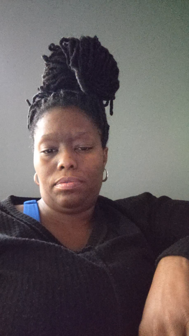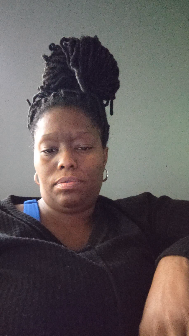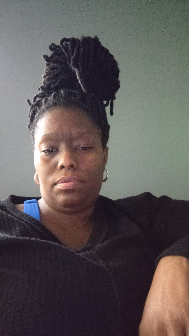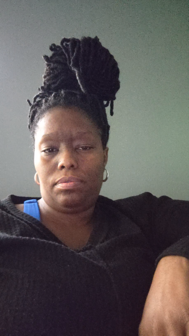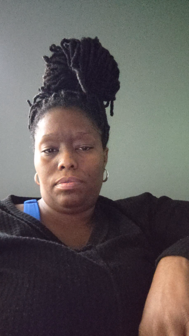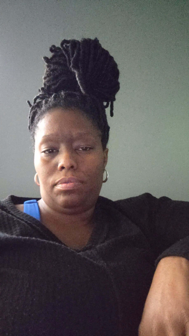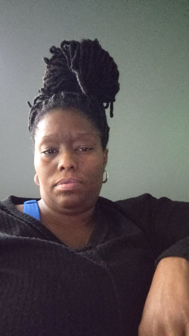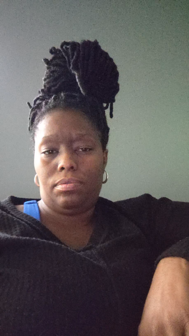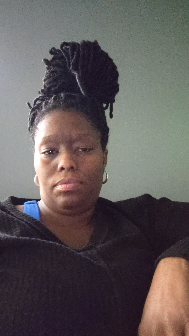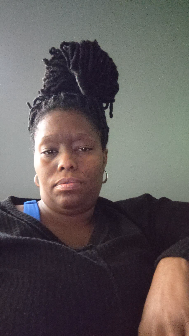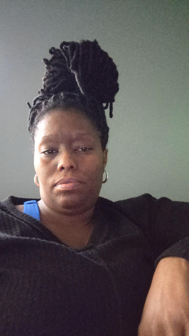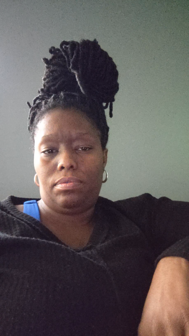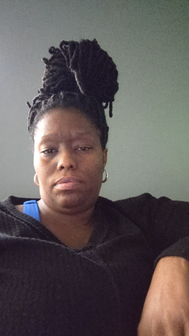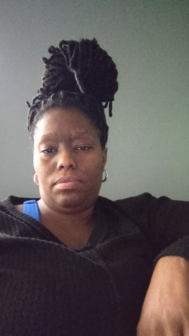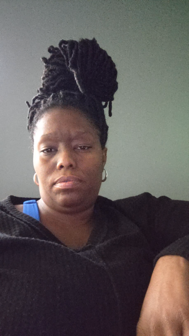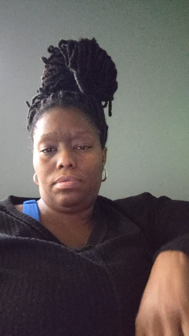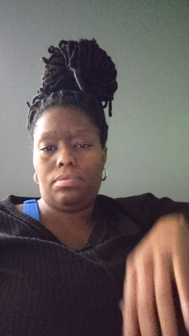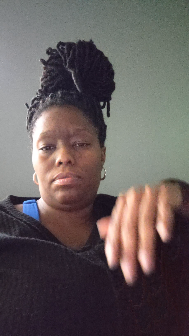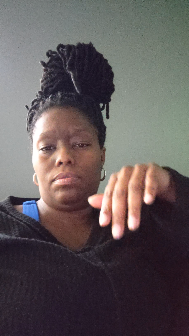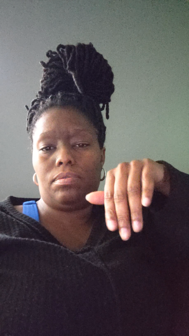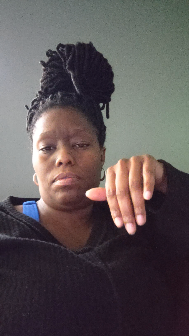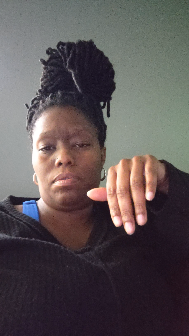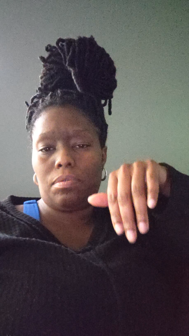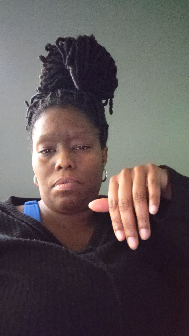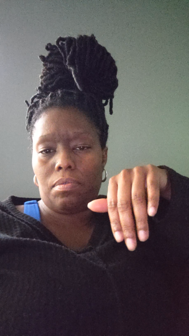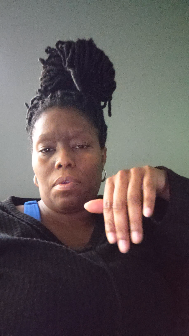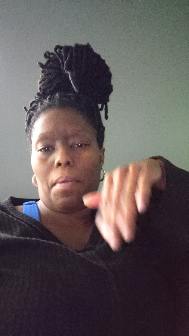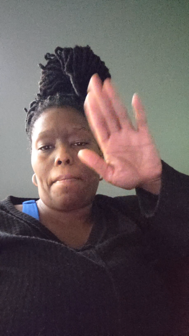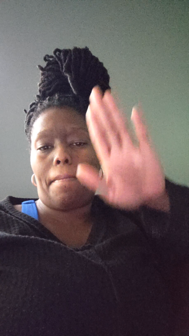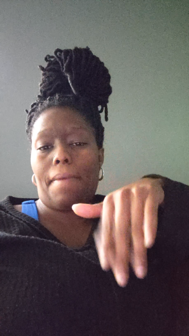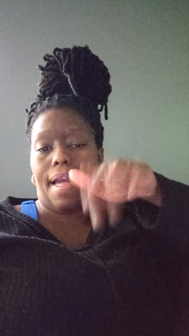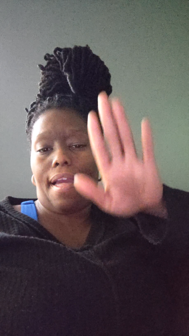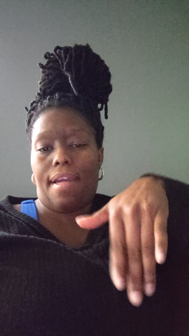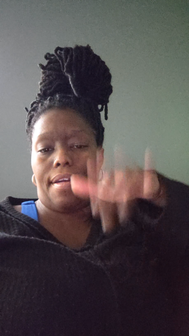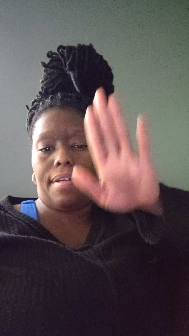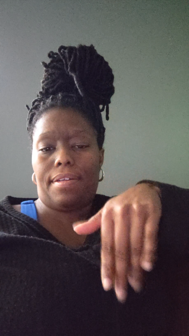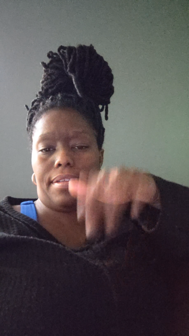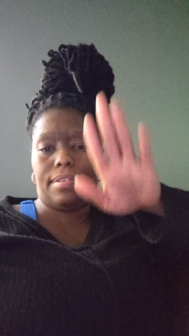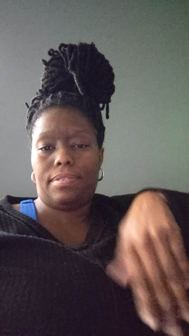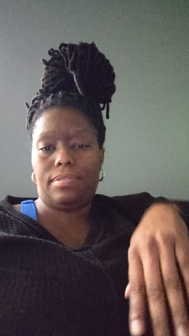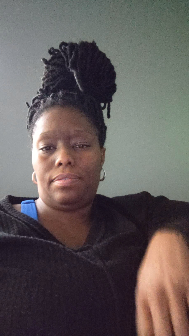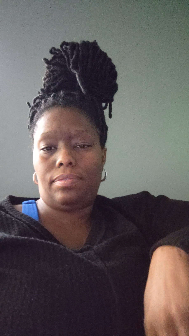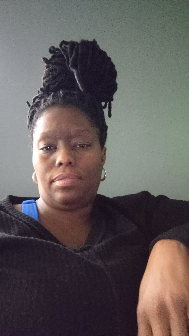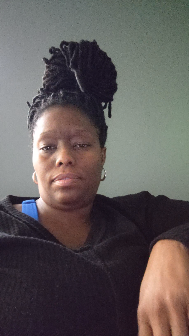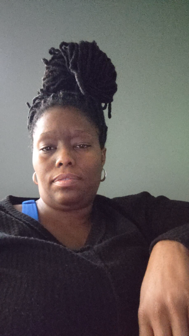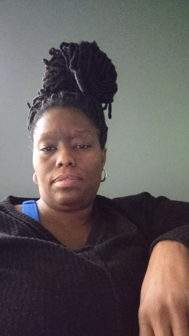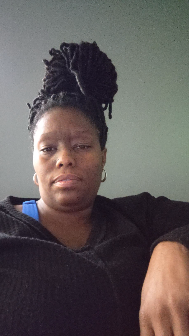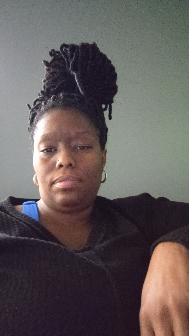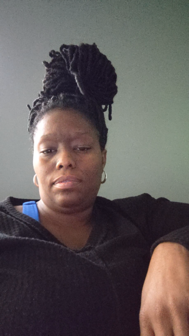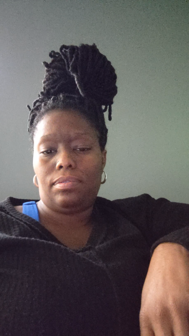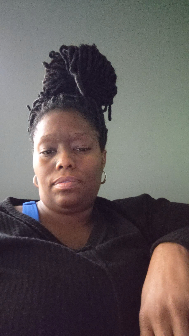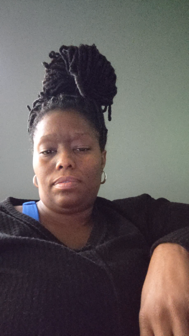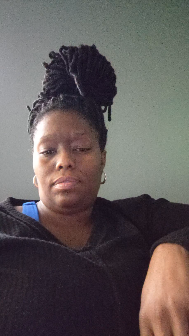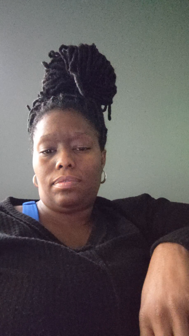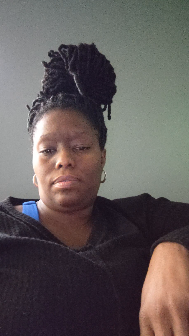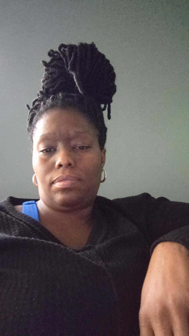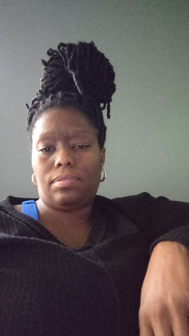paint